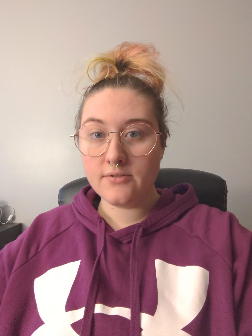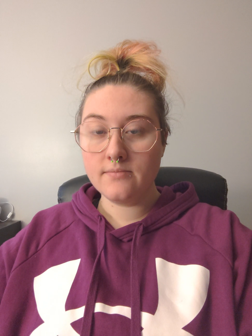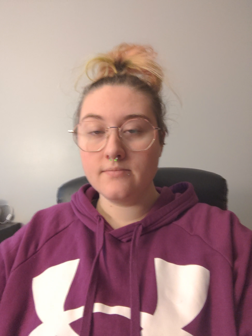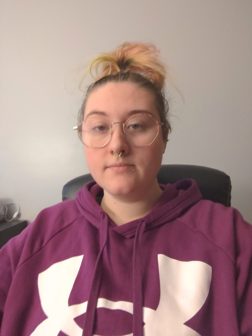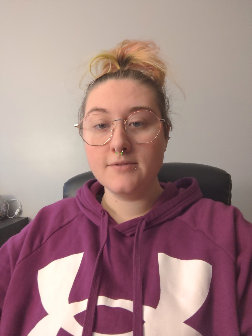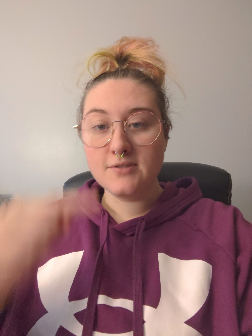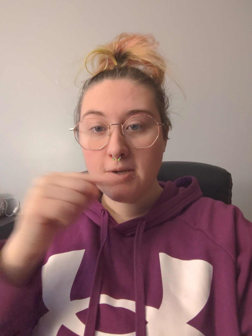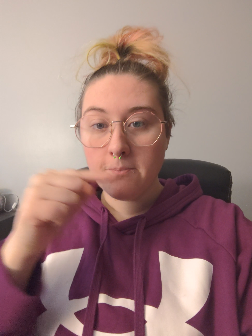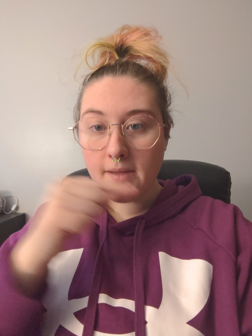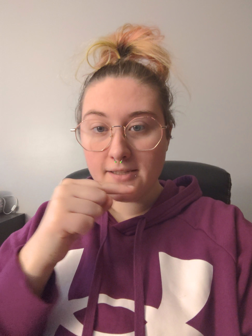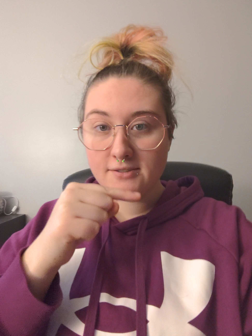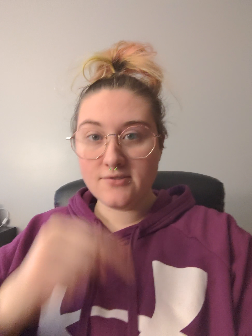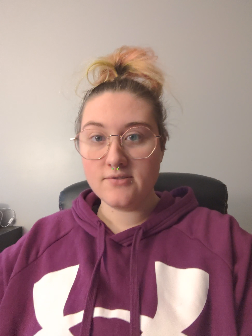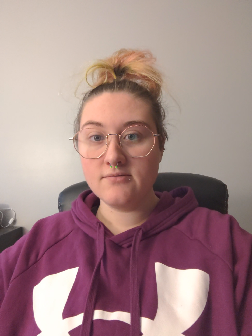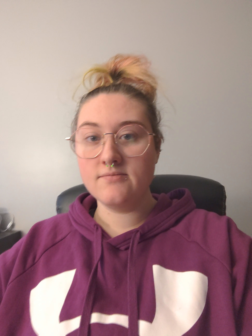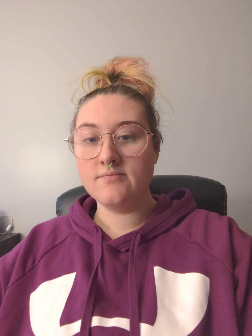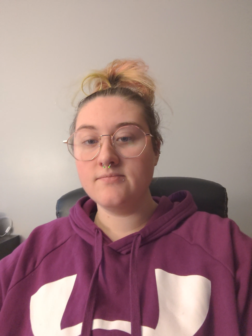toothbrush